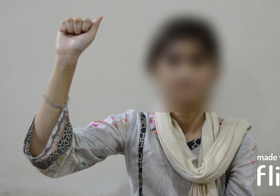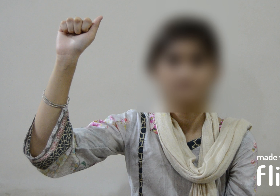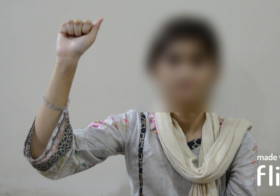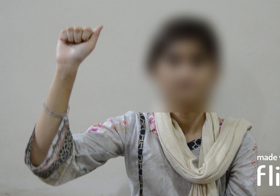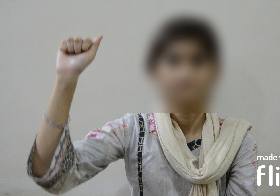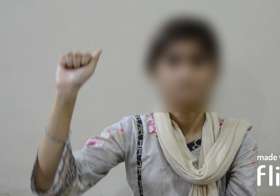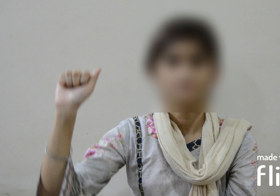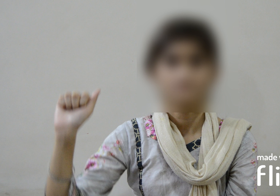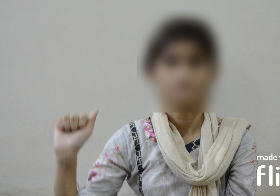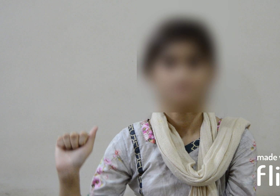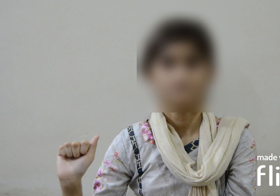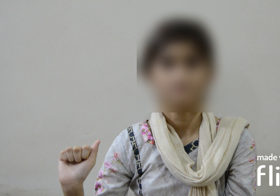آ